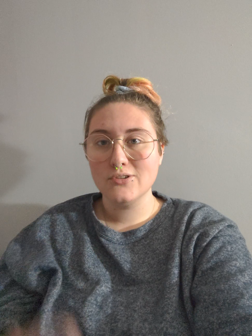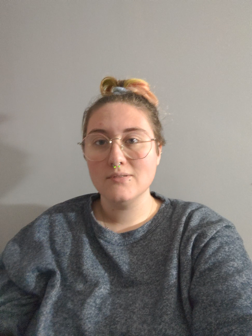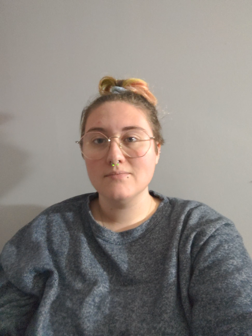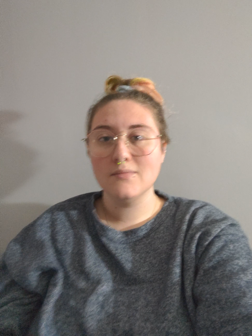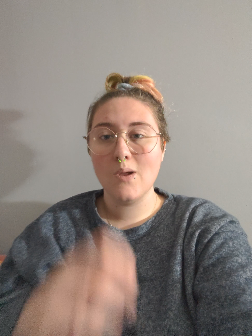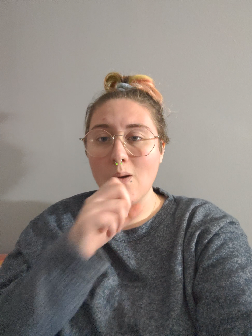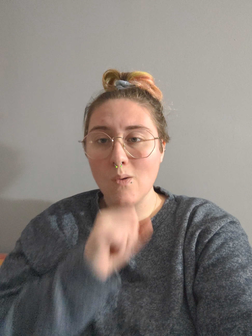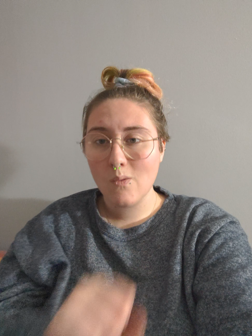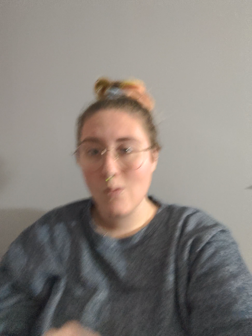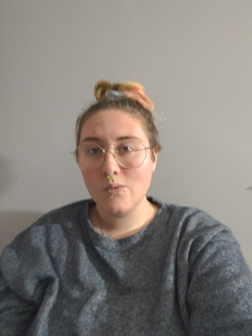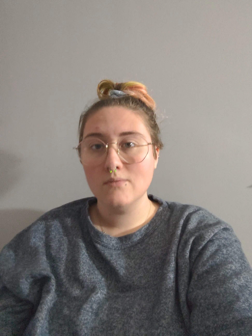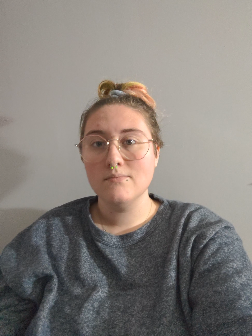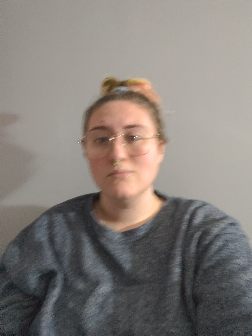old